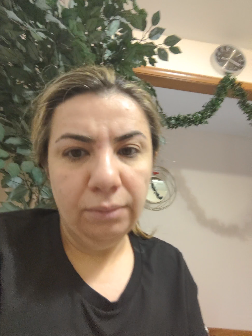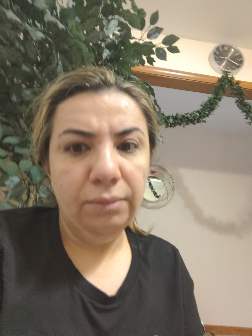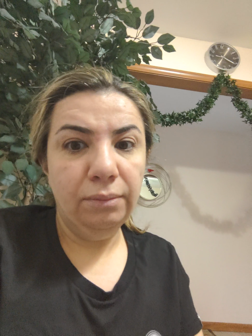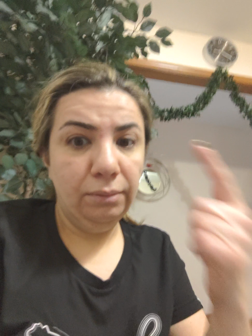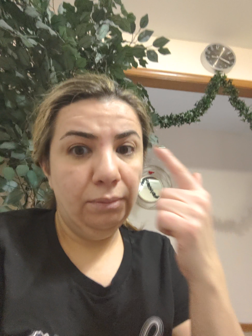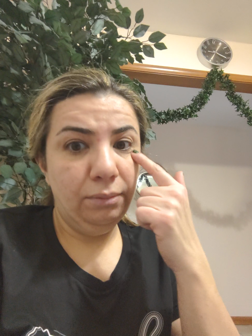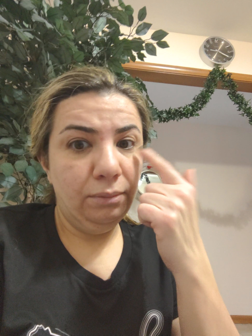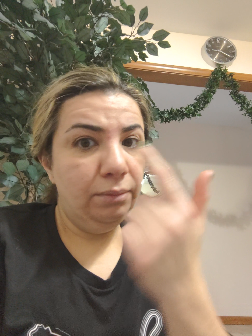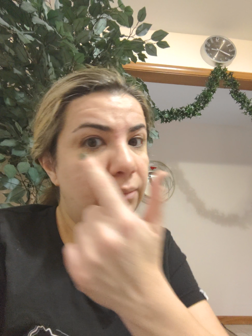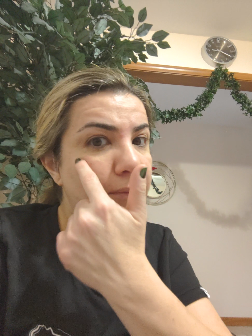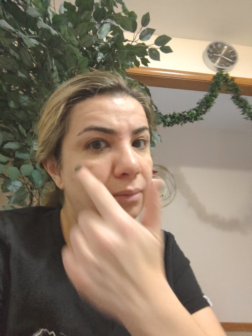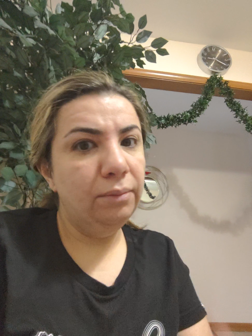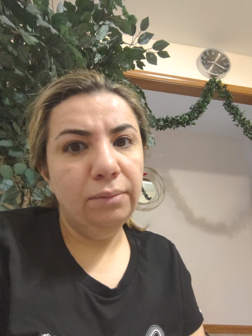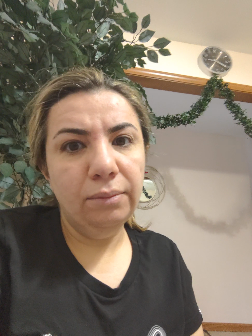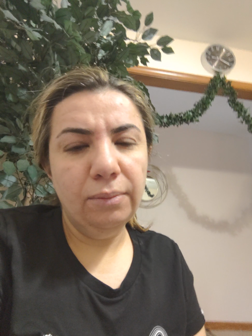eye